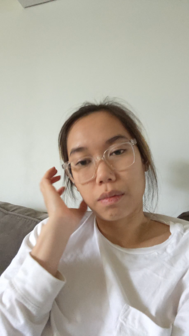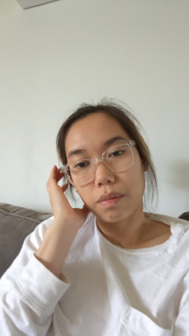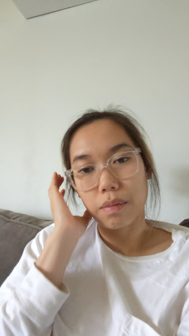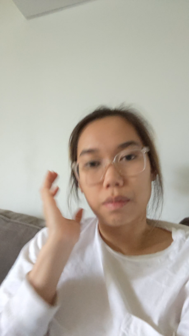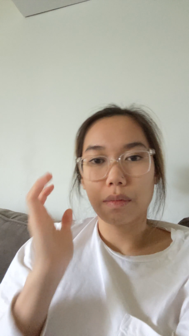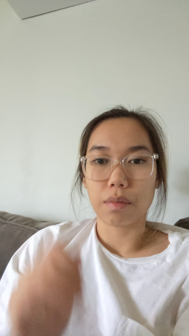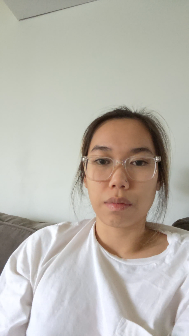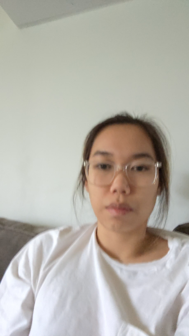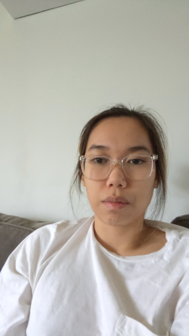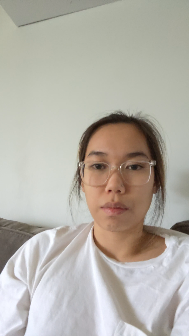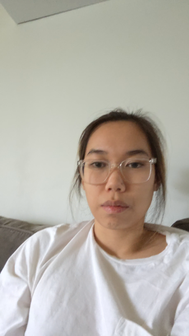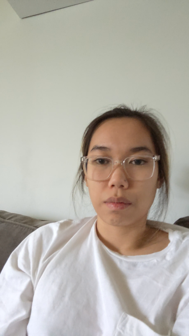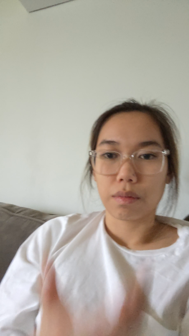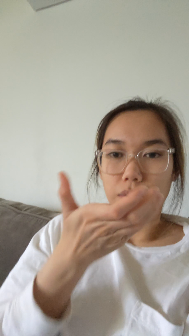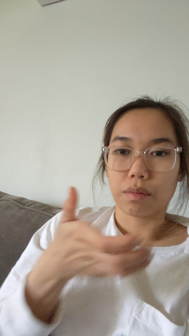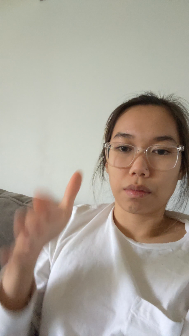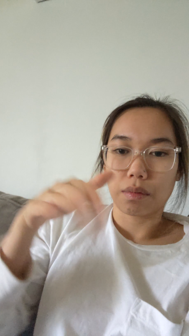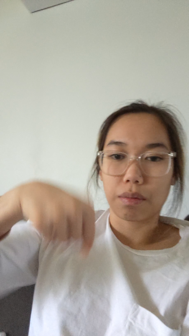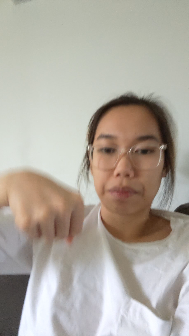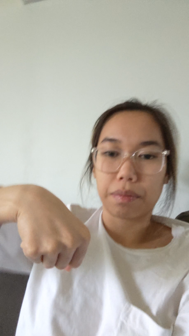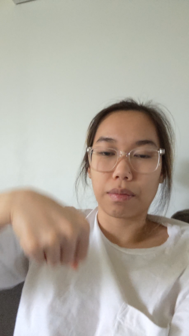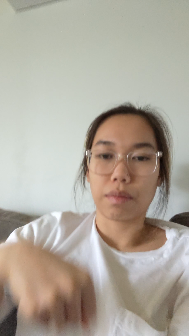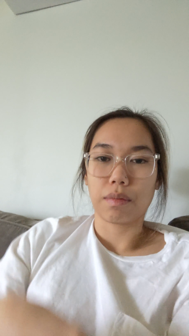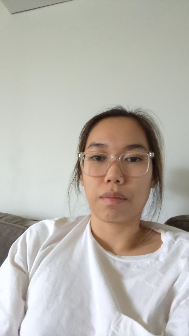basket